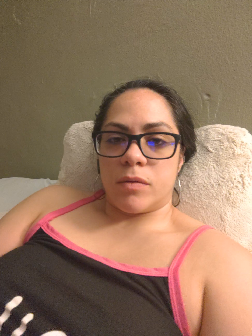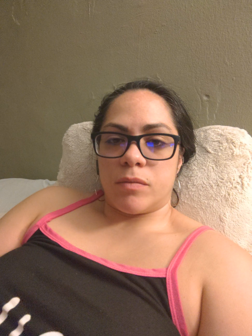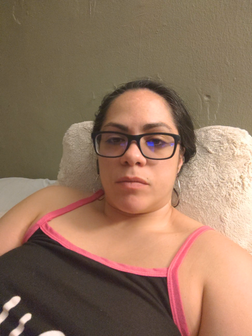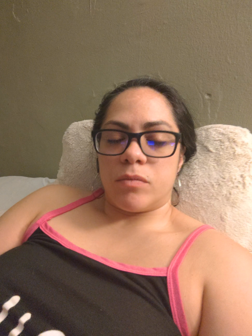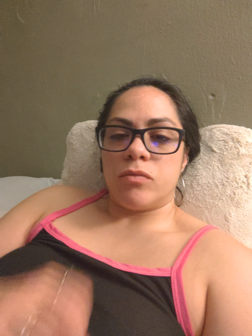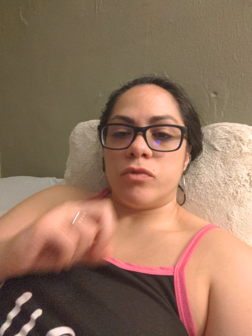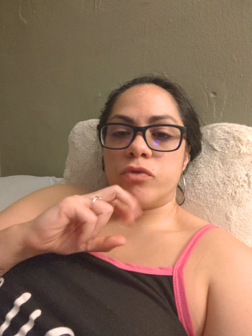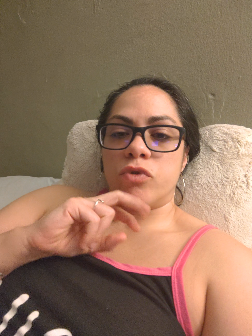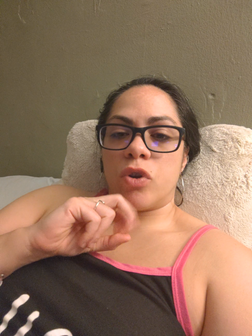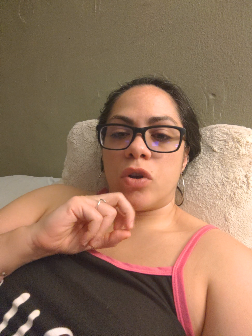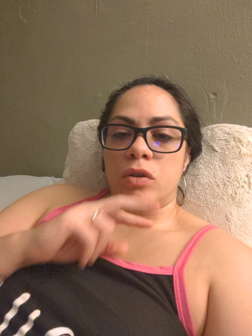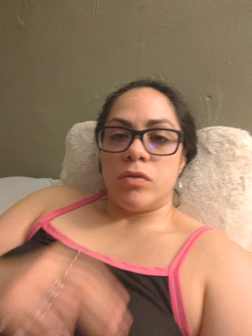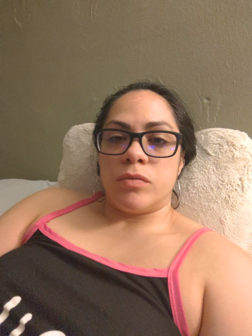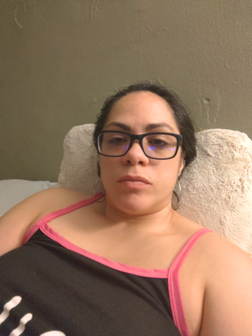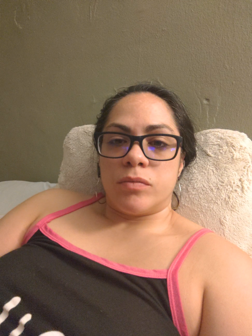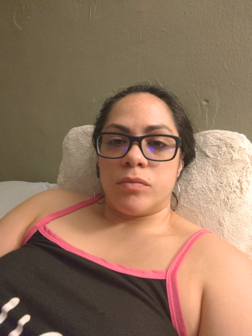frog